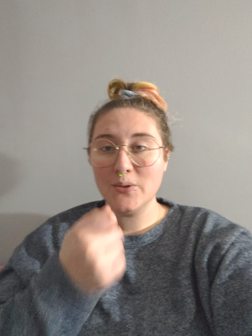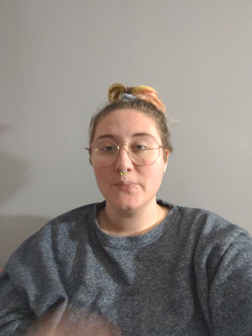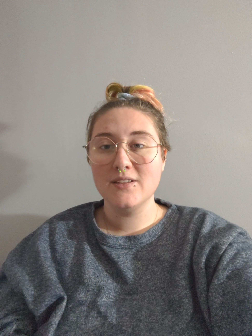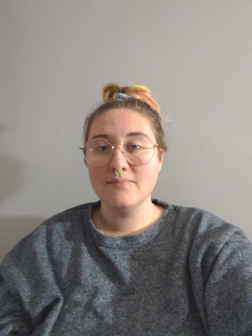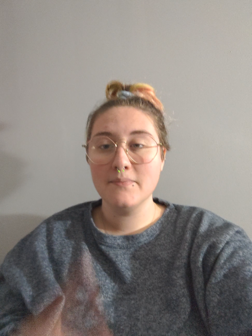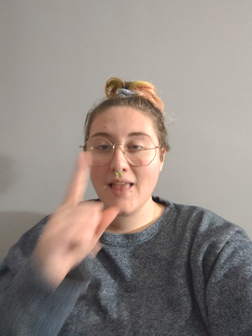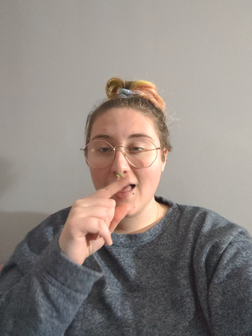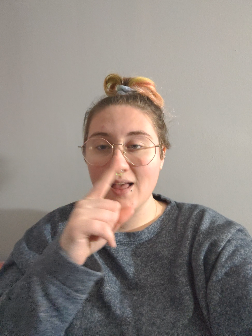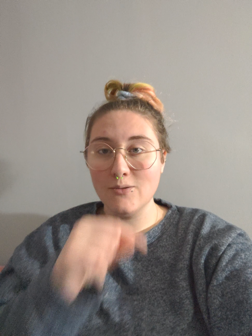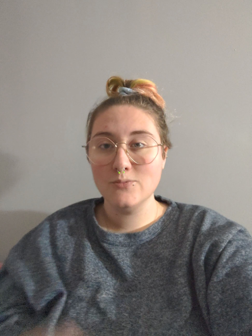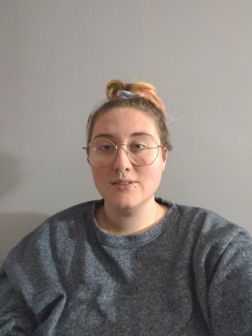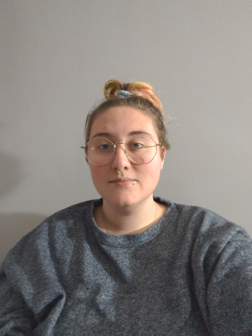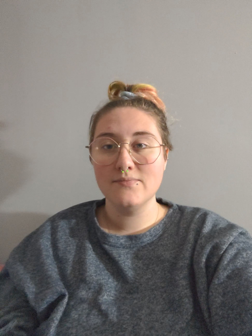mouse